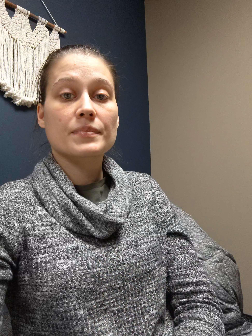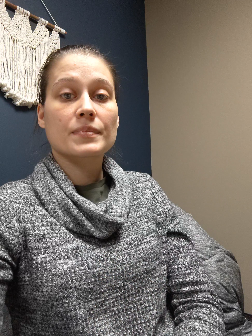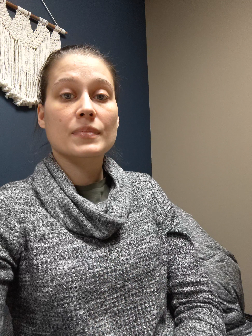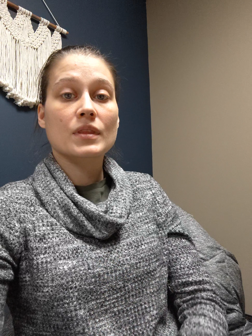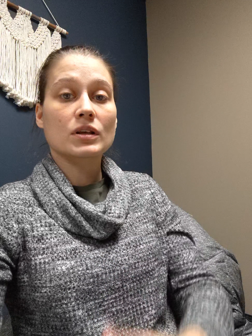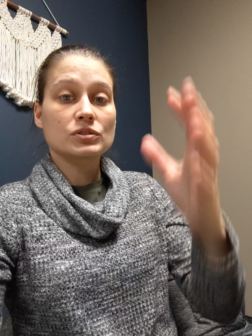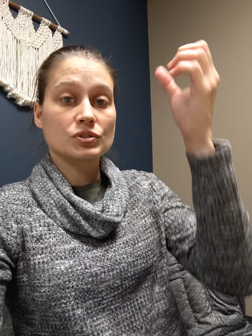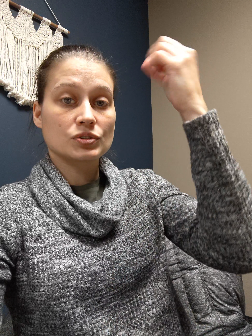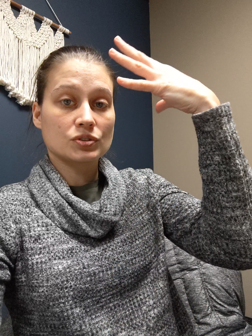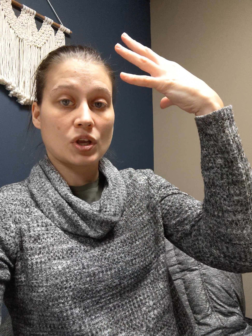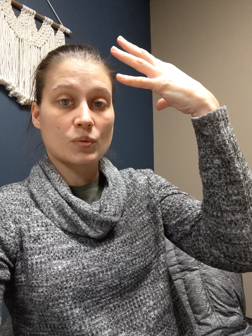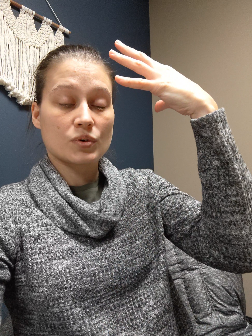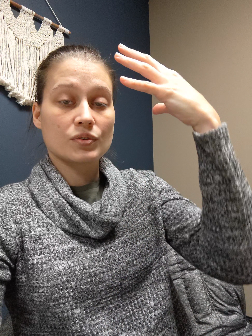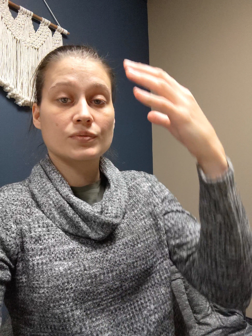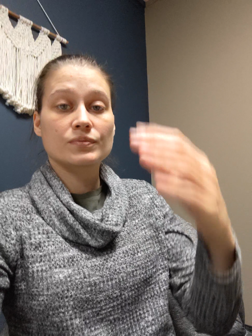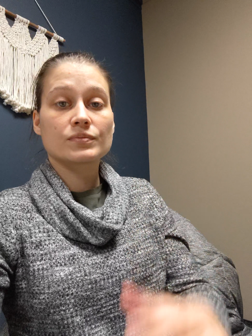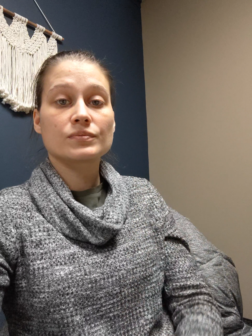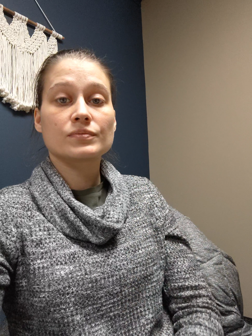shower